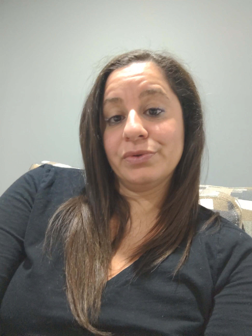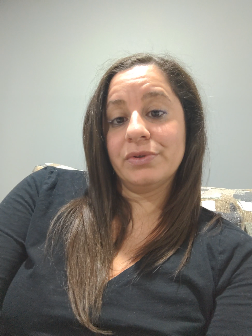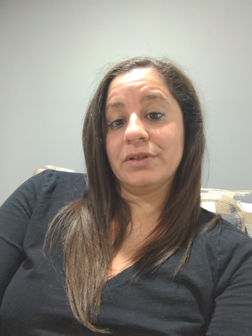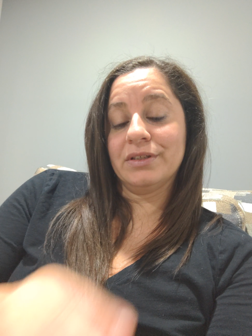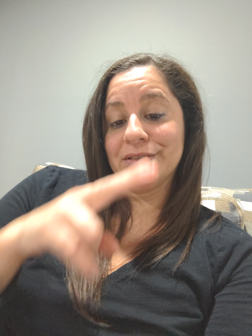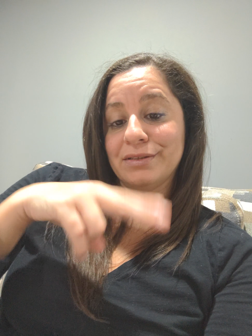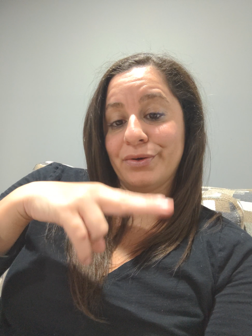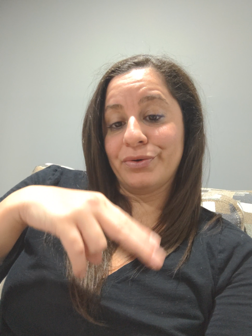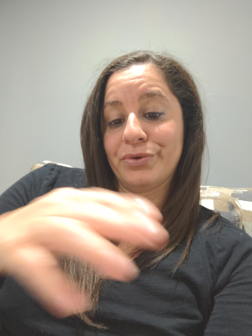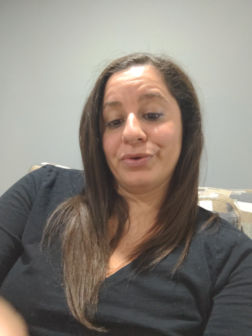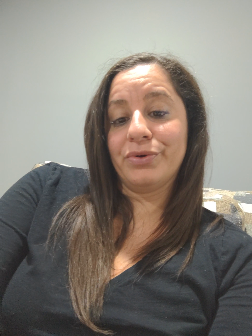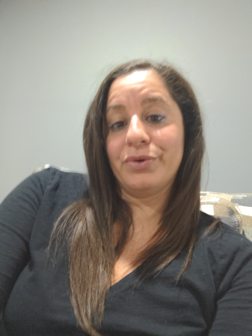chair